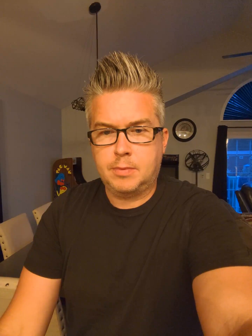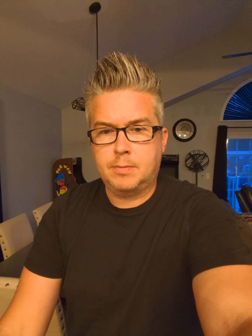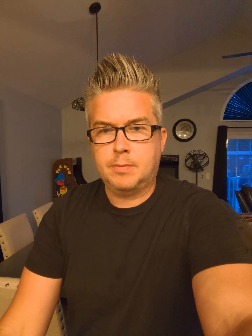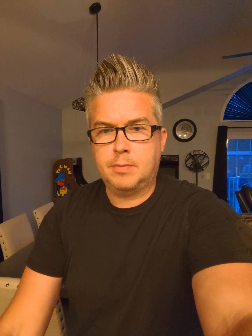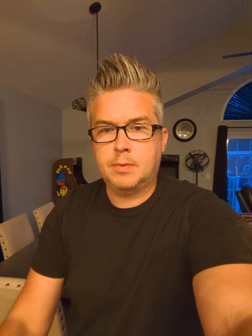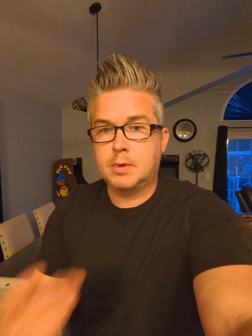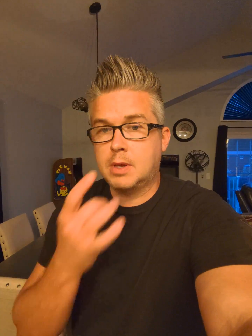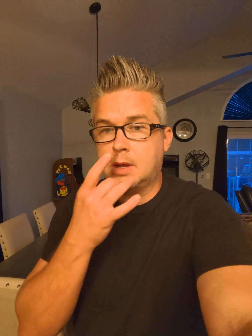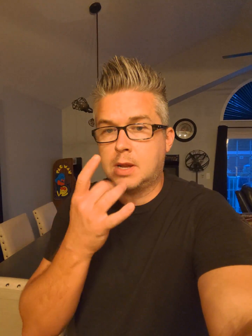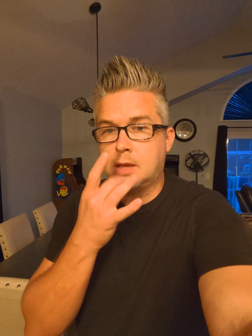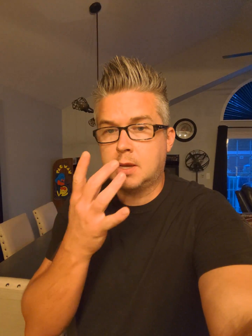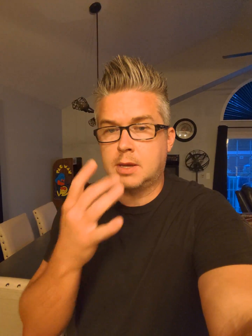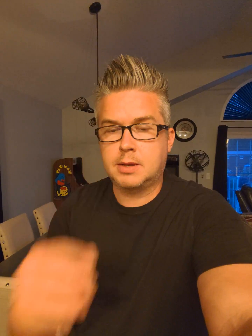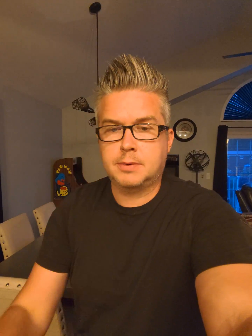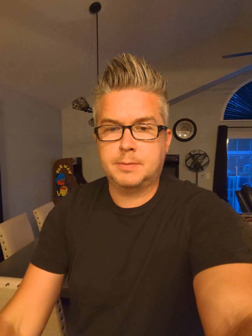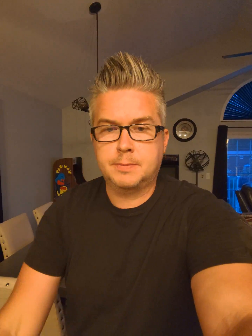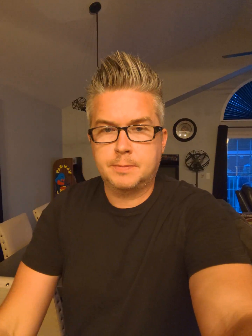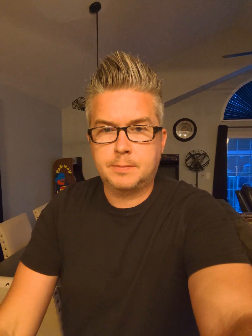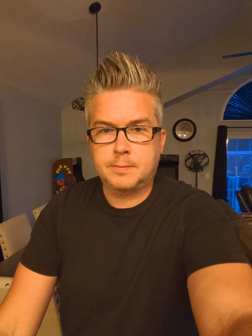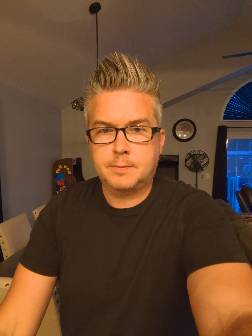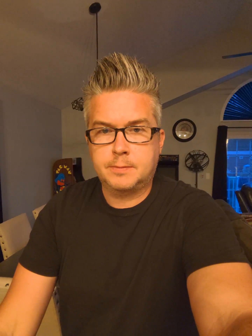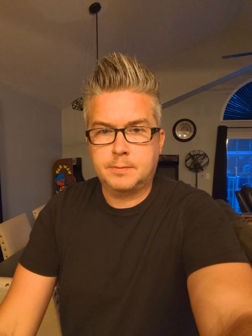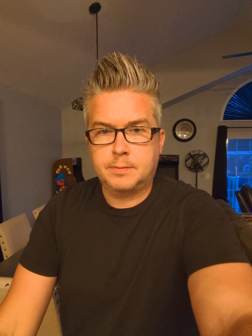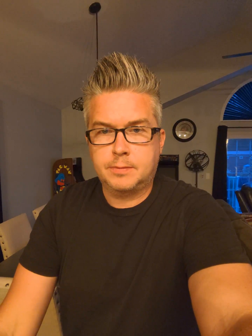light bulb